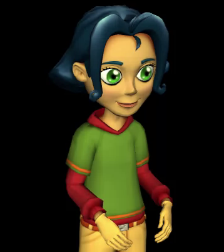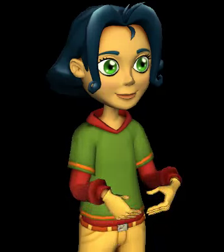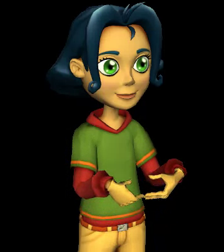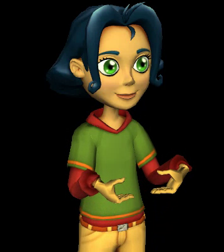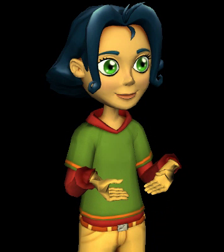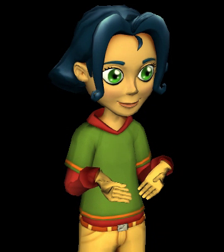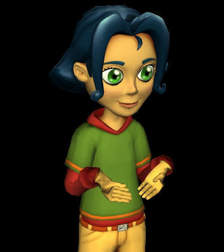طبق